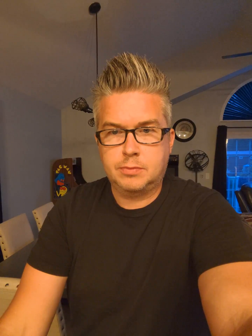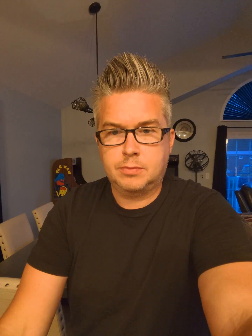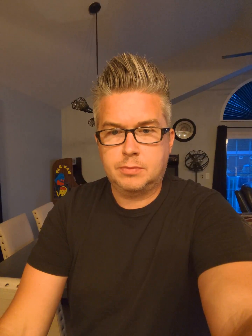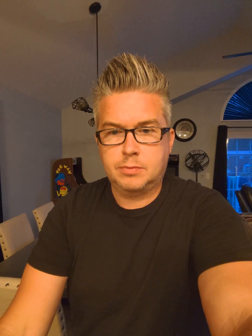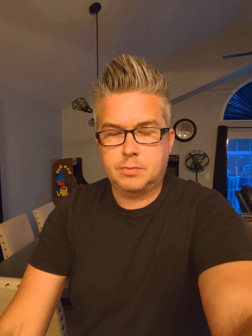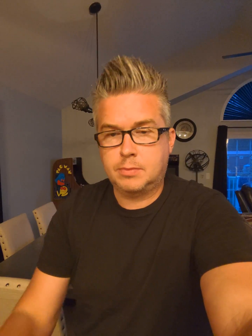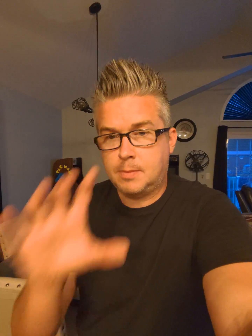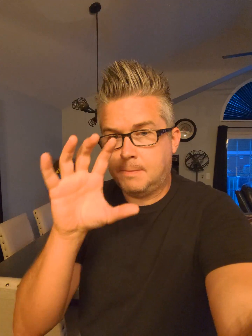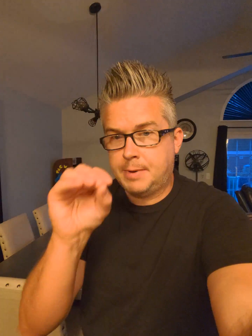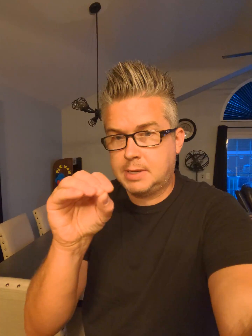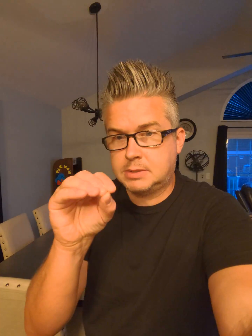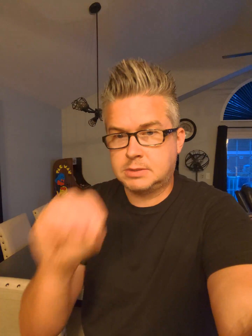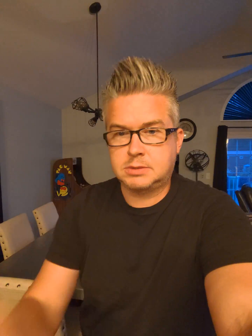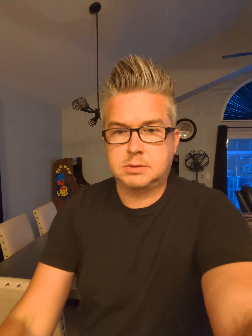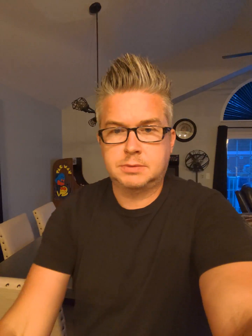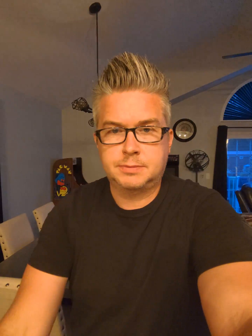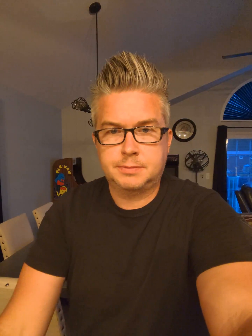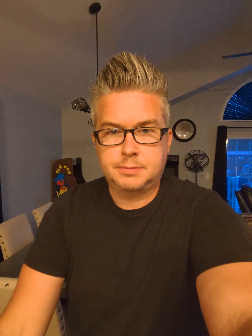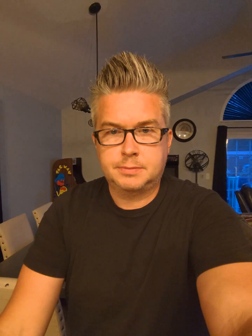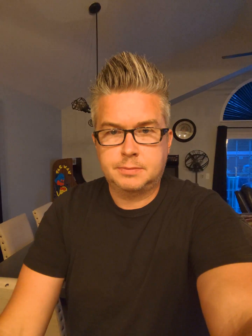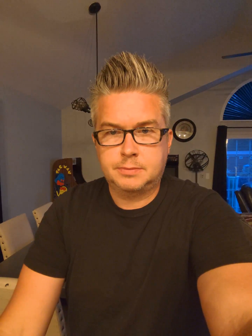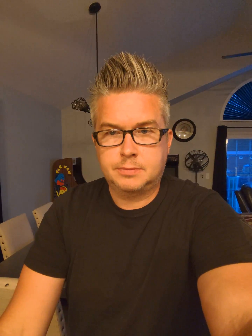bite